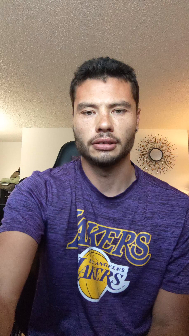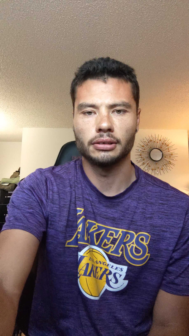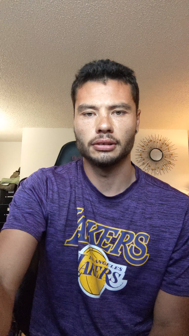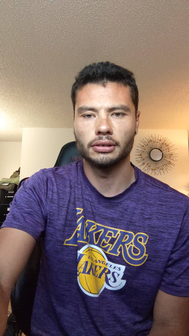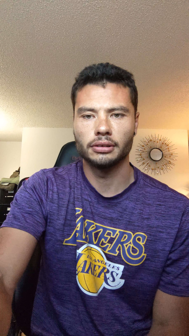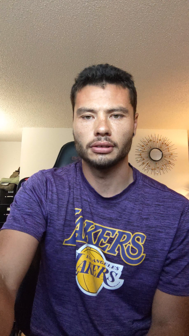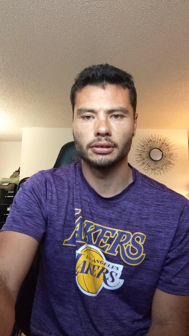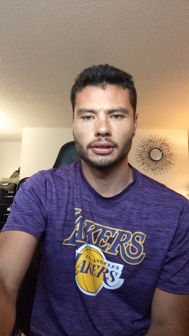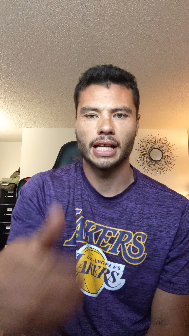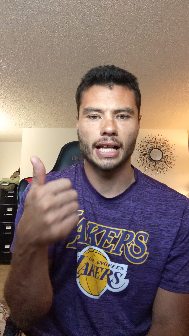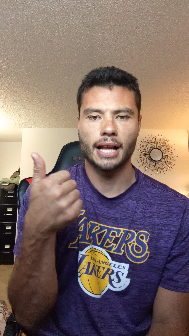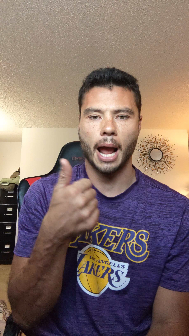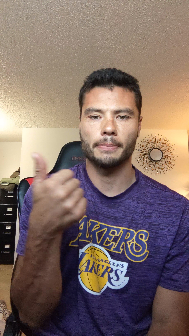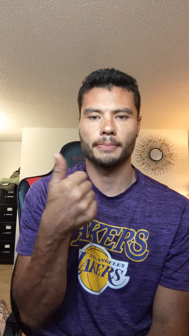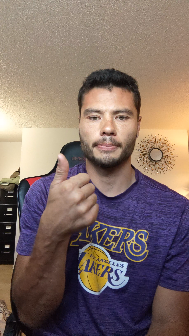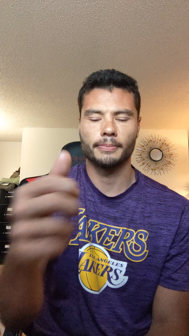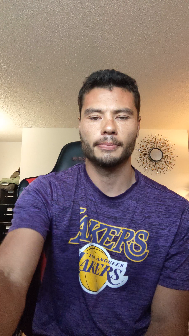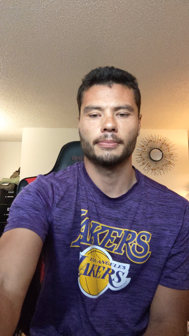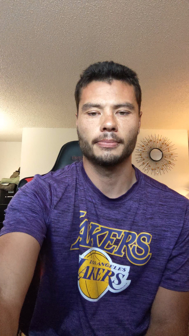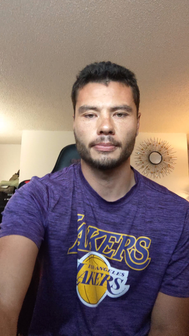game